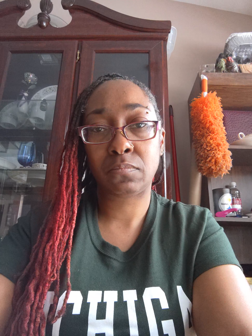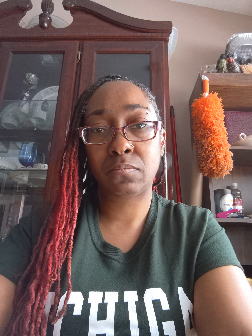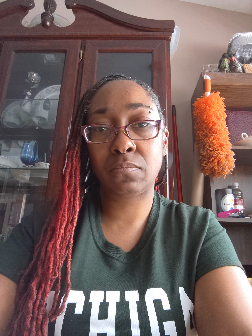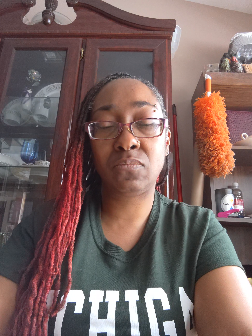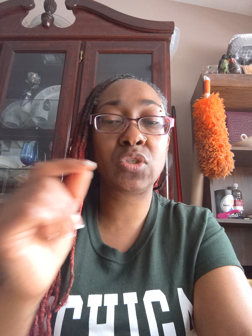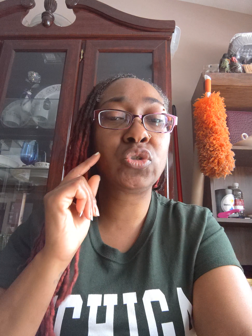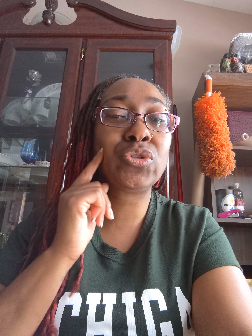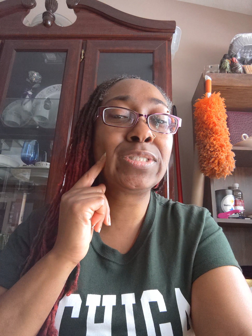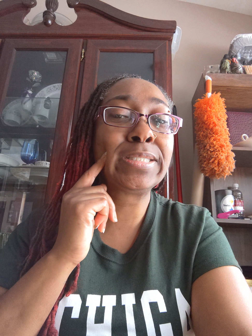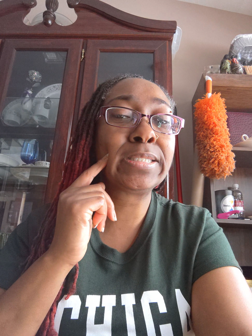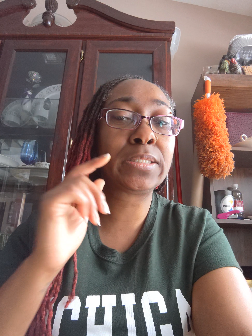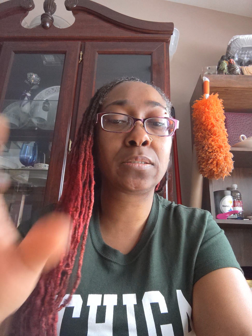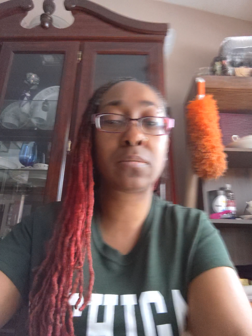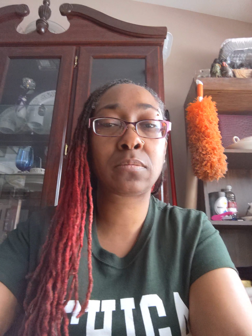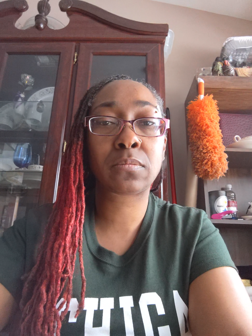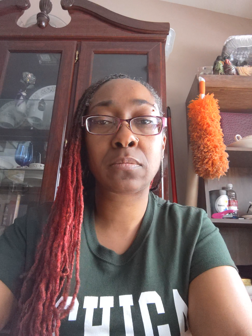cheek